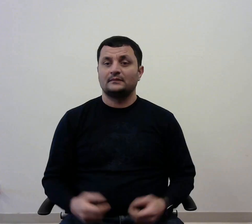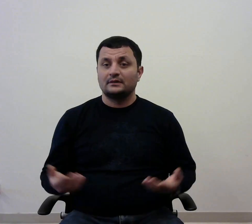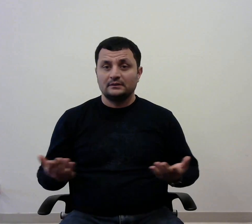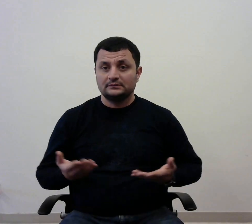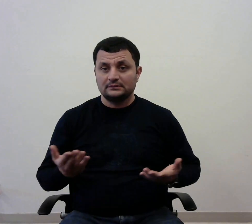hansı